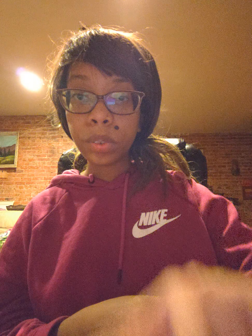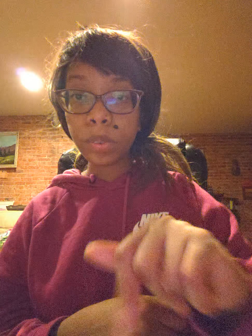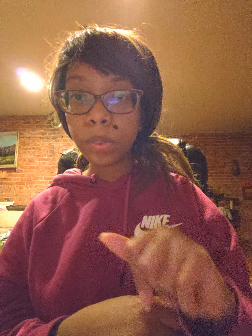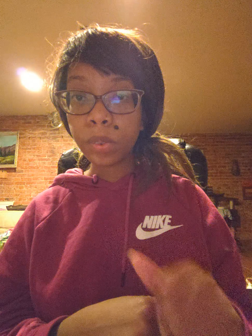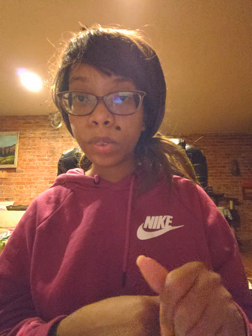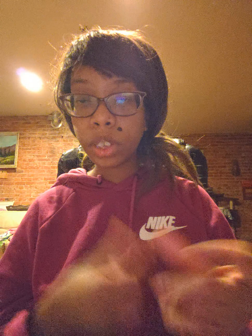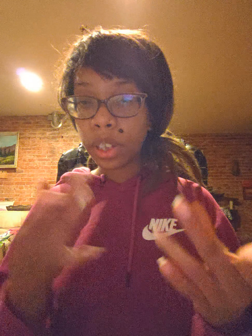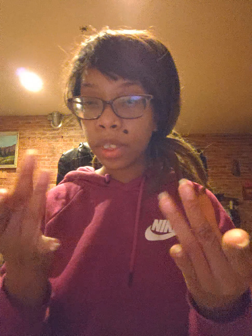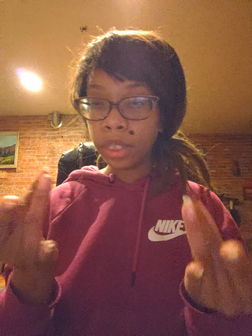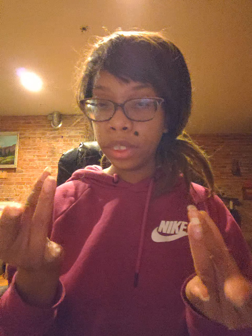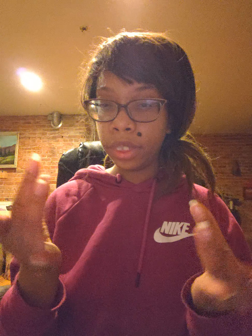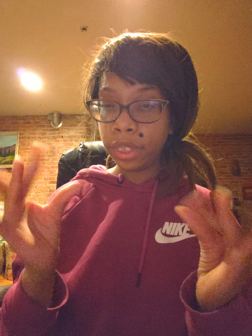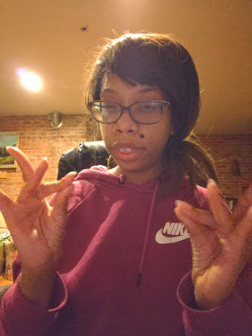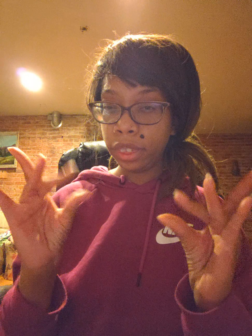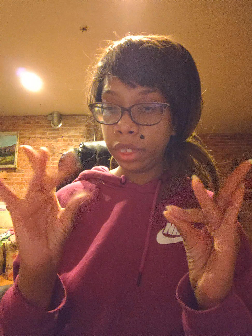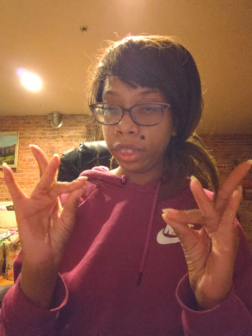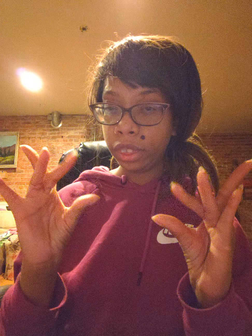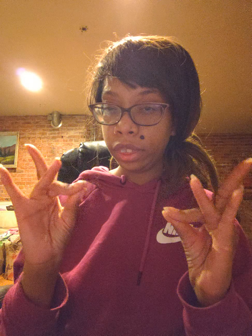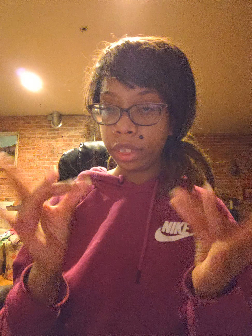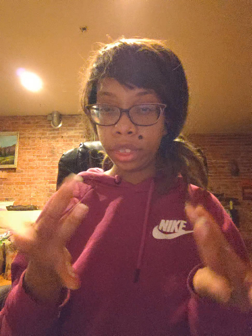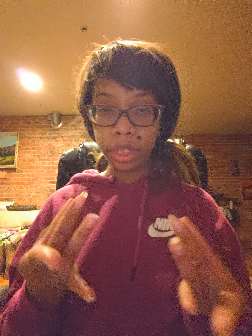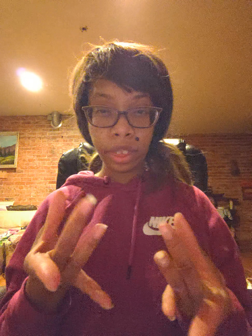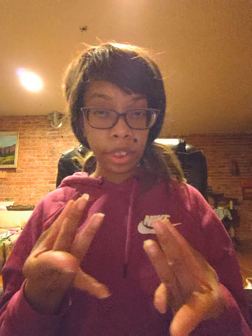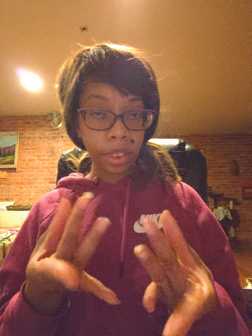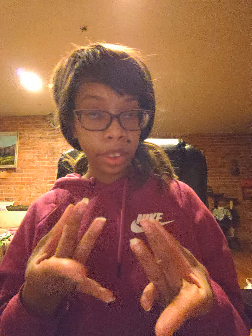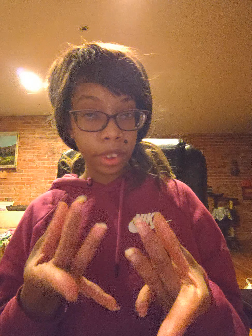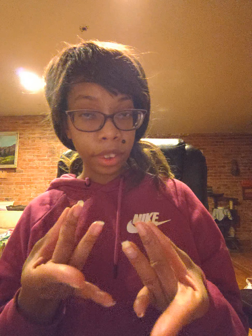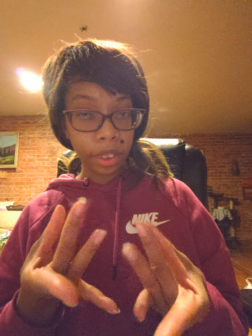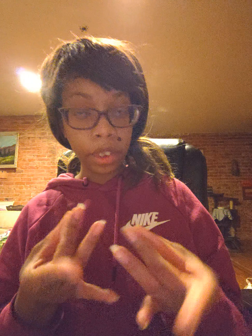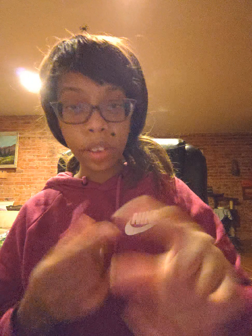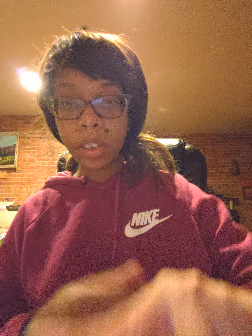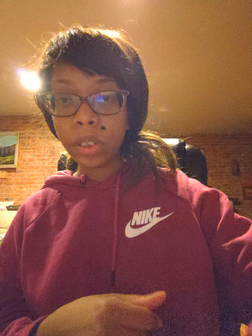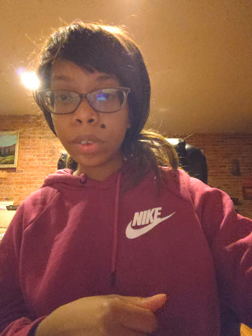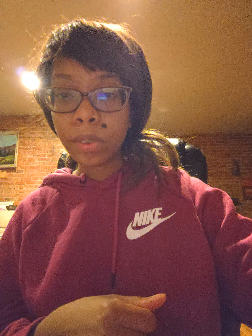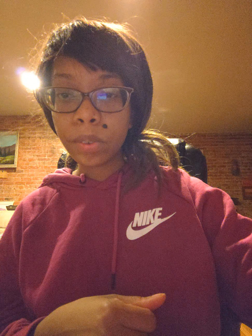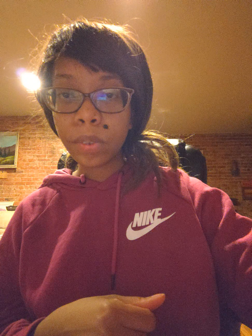sticky